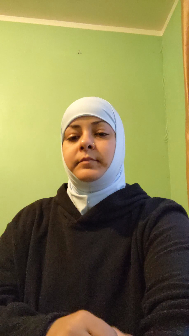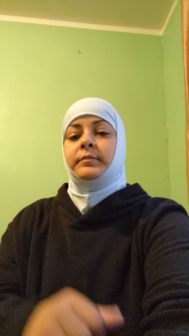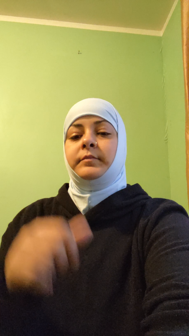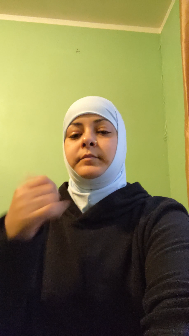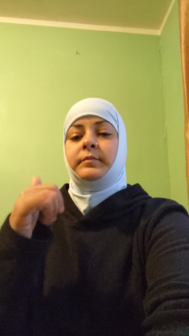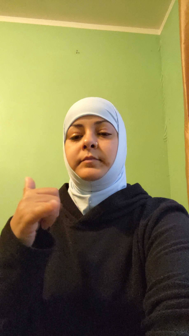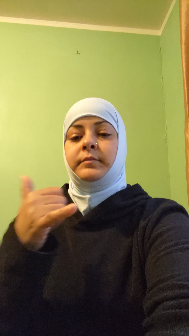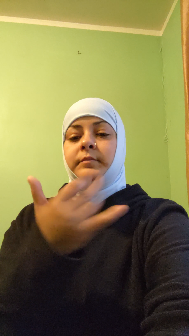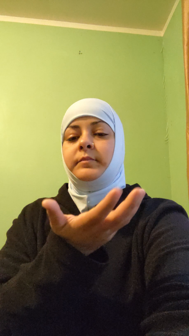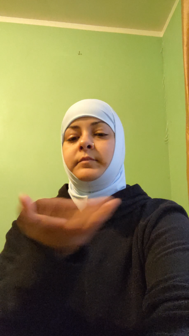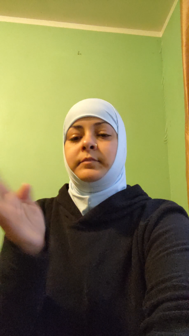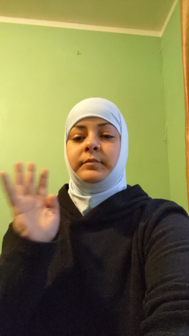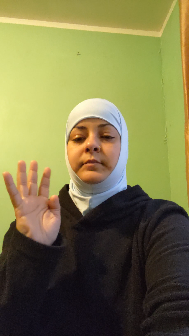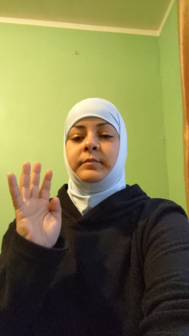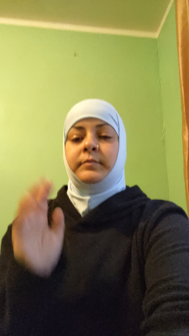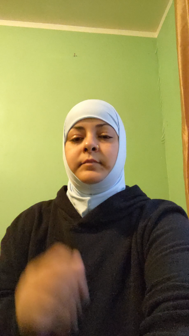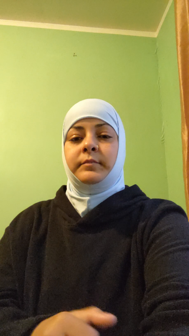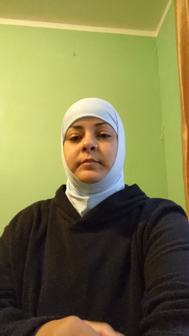playpen